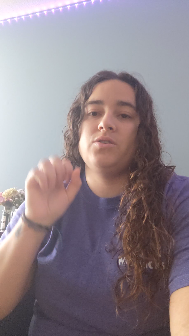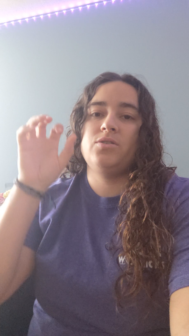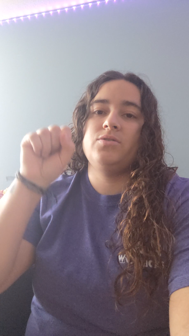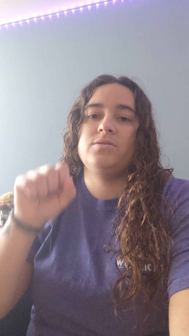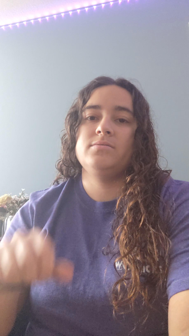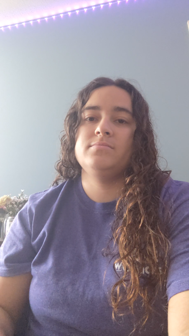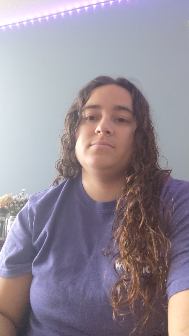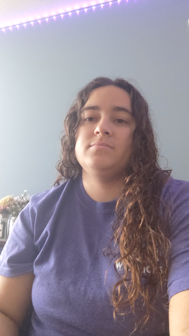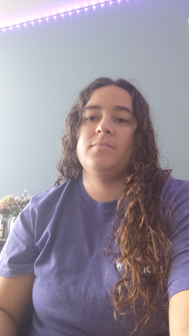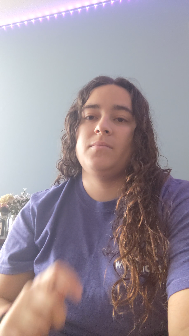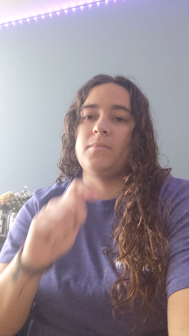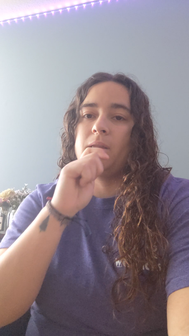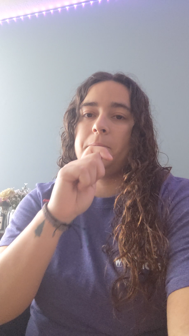popsicle